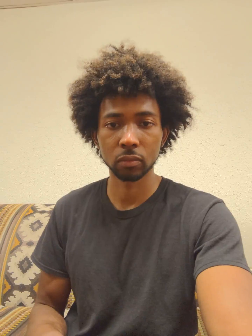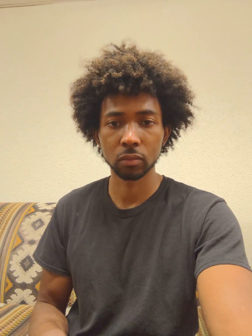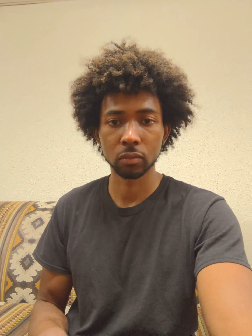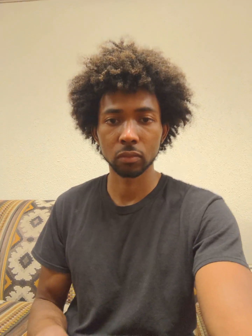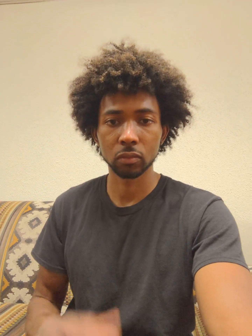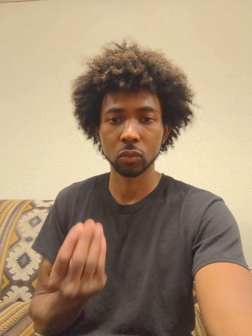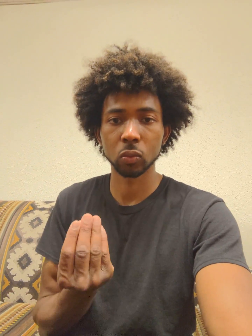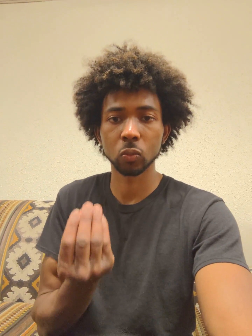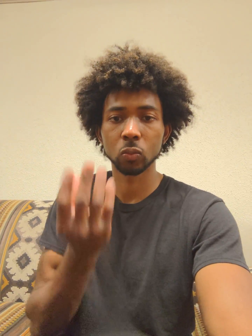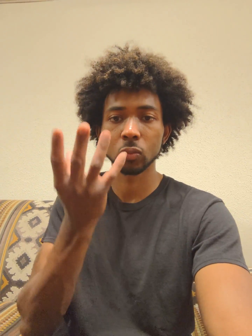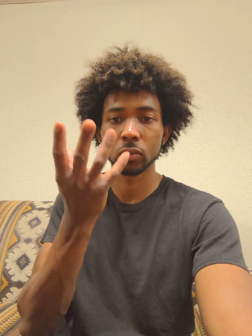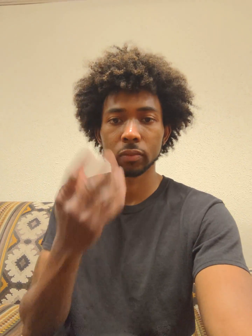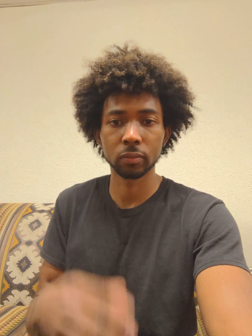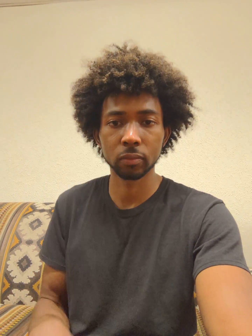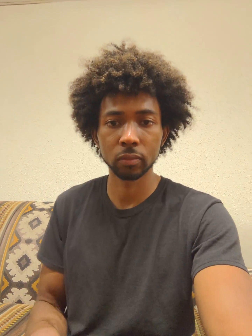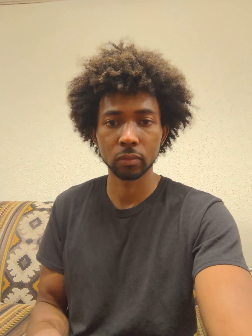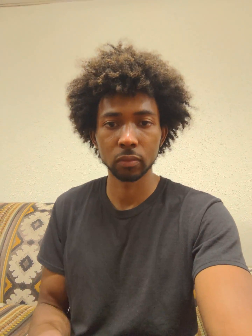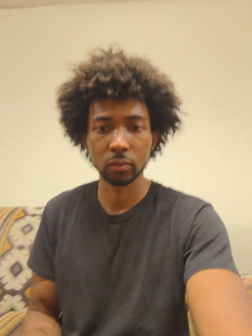plants